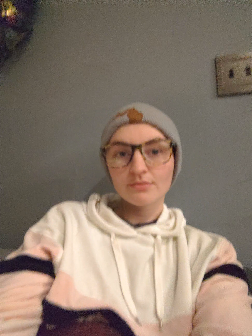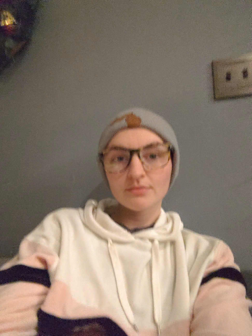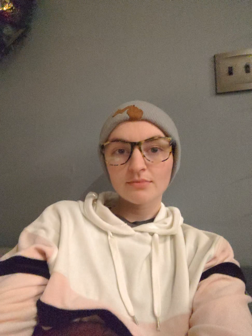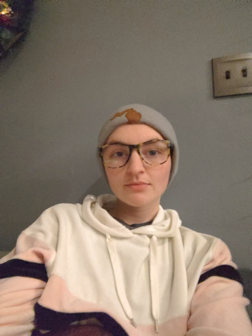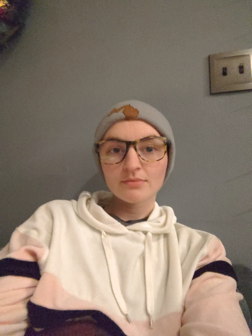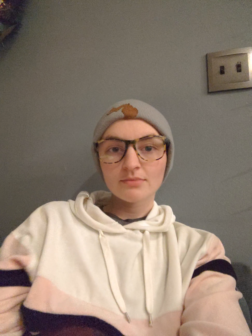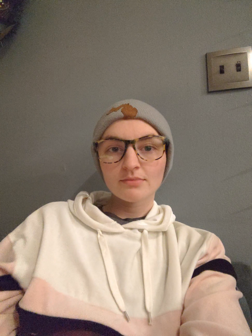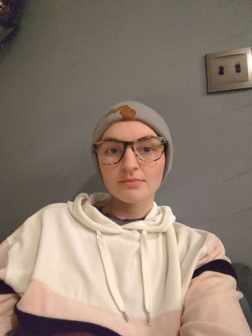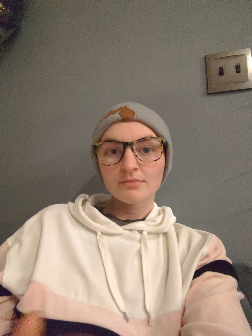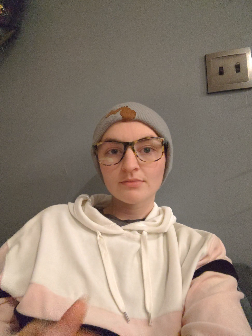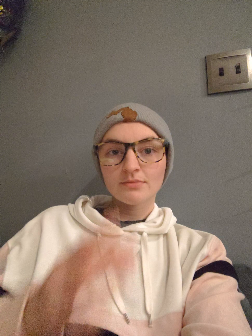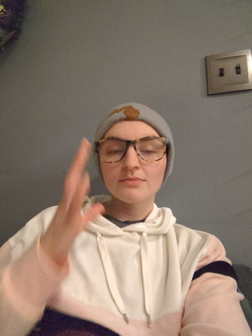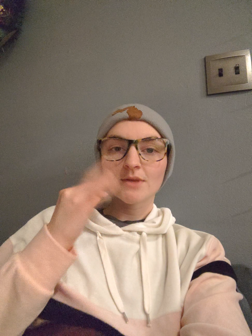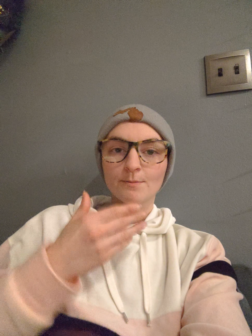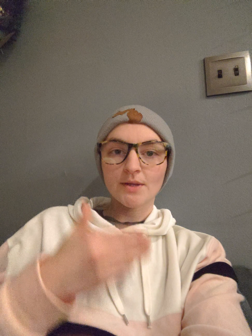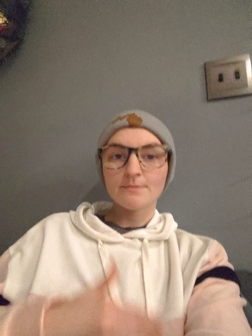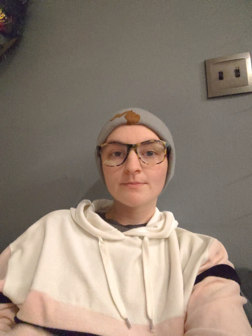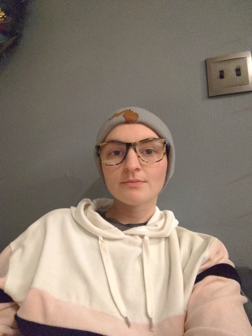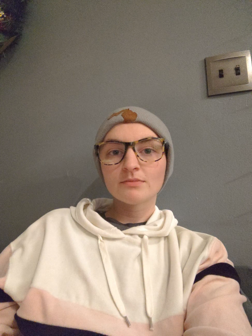kitty